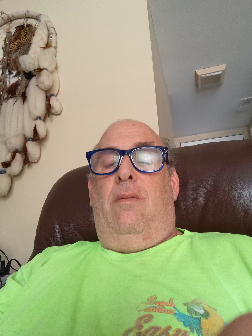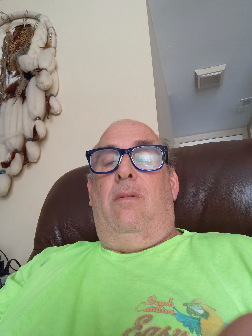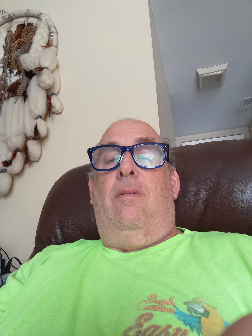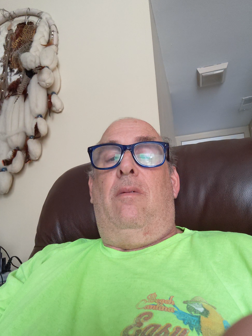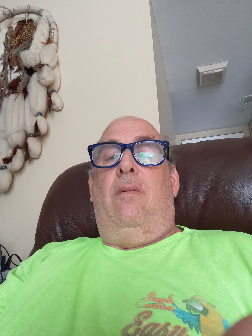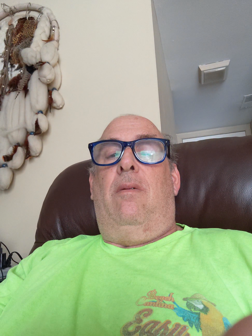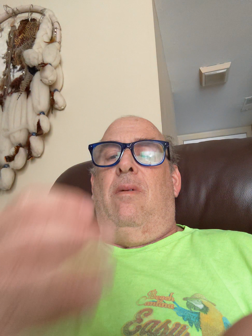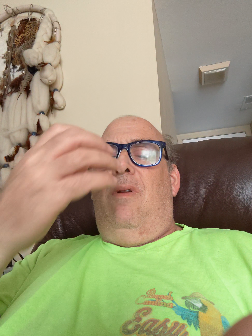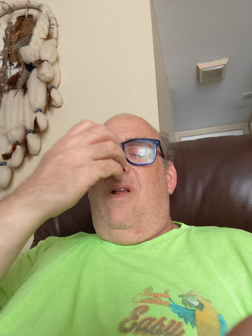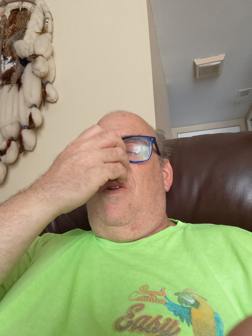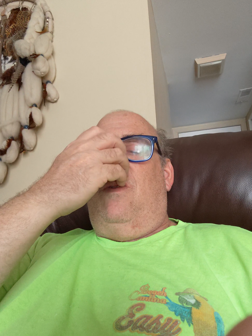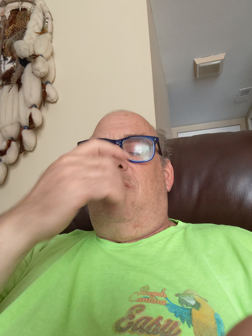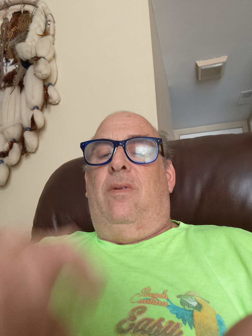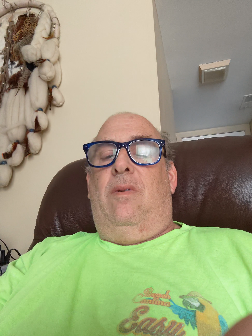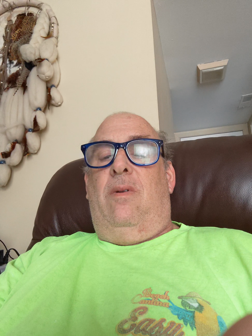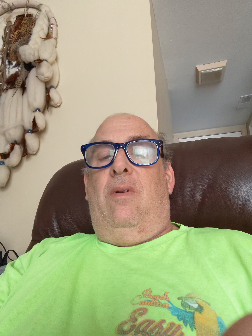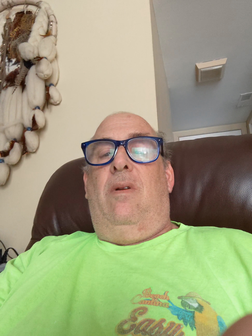clown